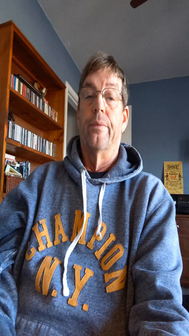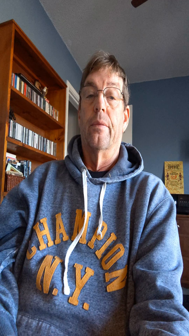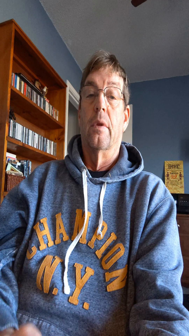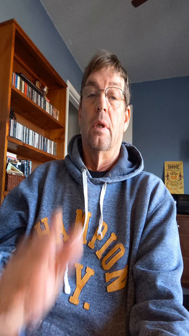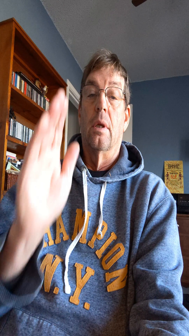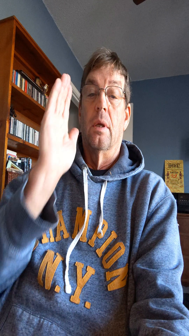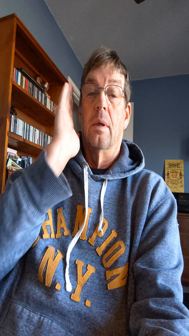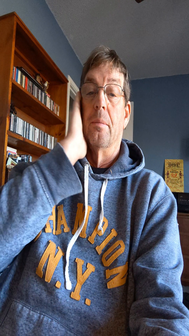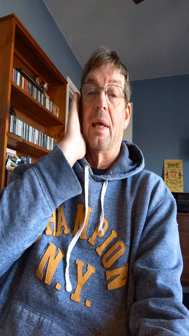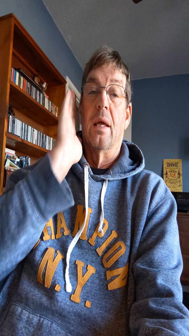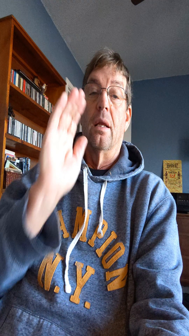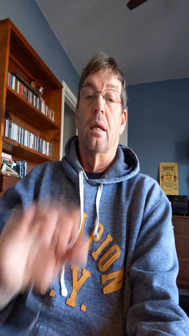bed